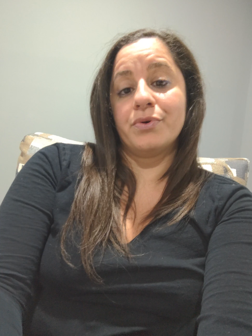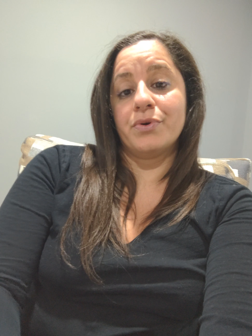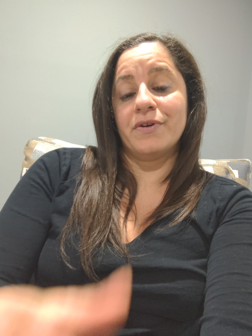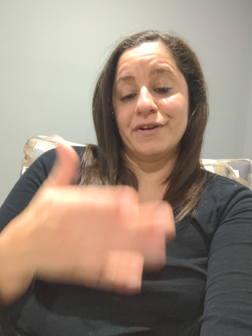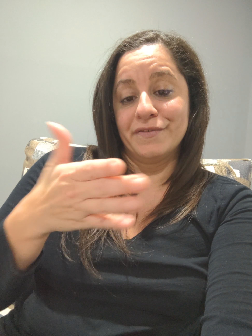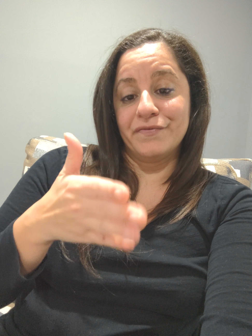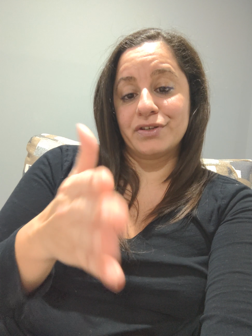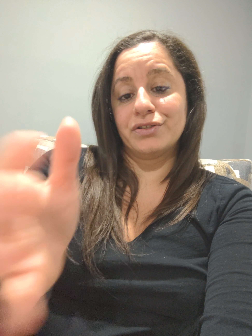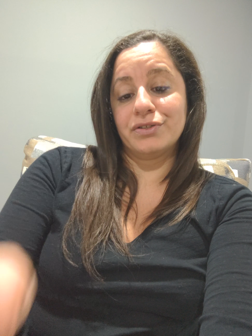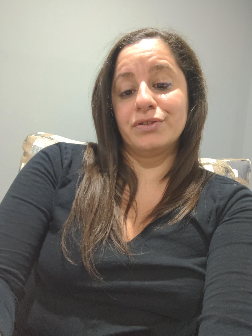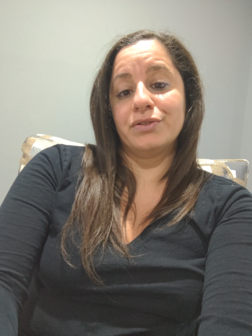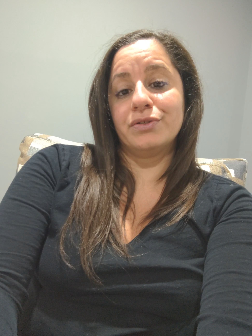fish